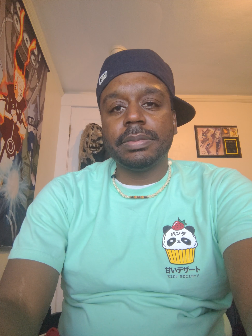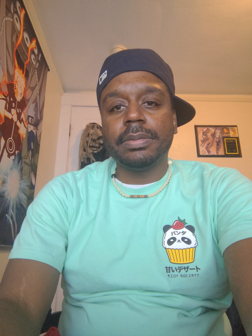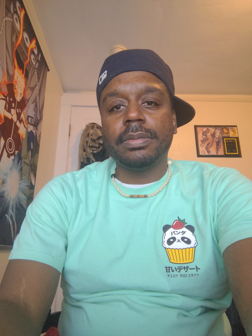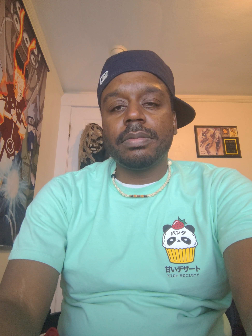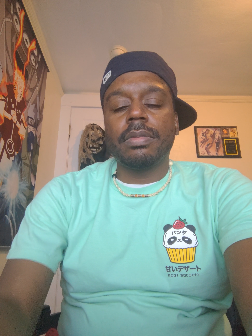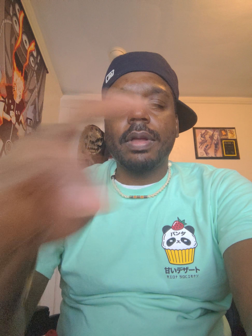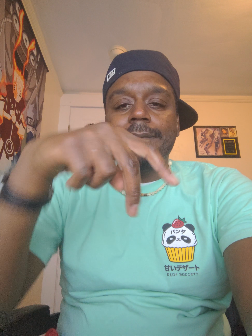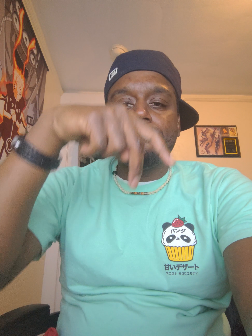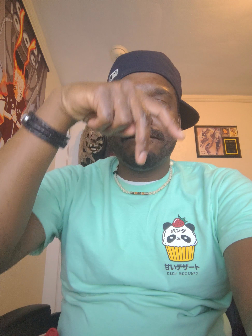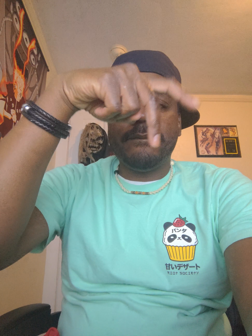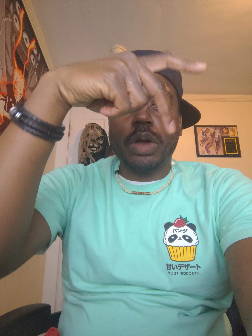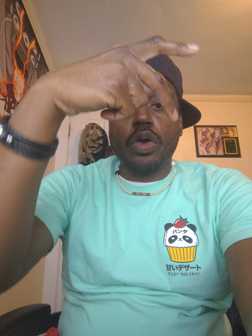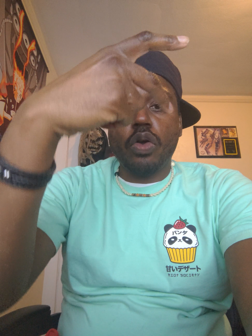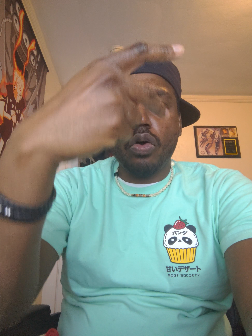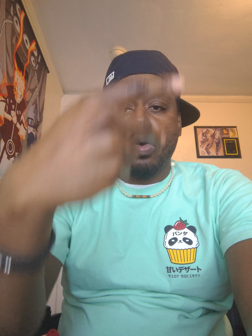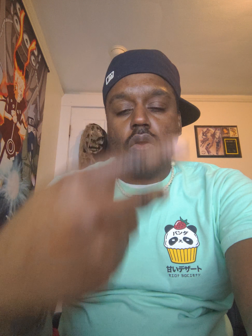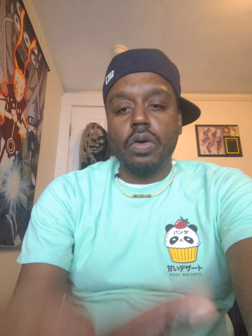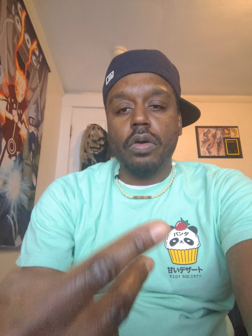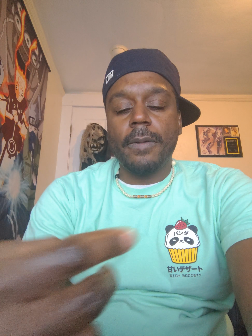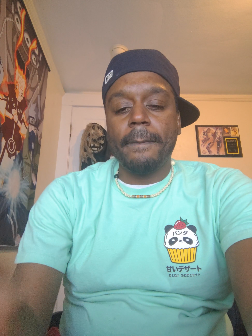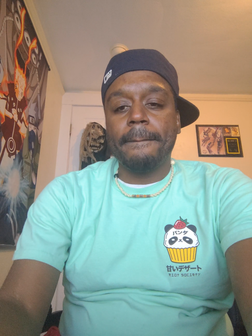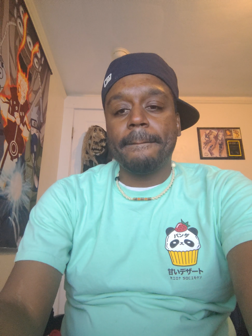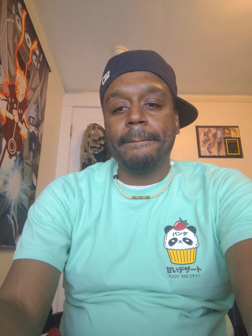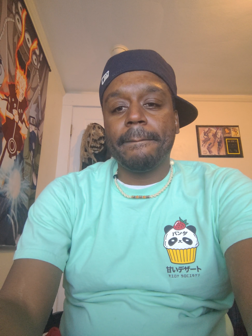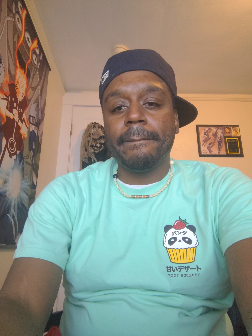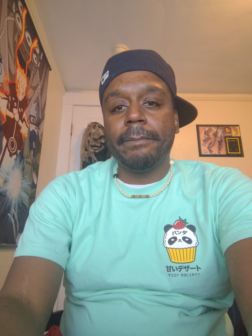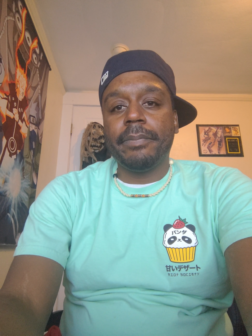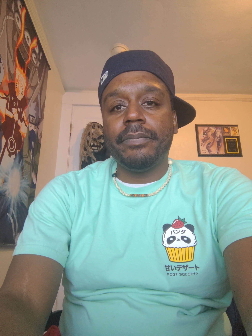fall